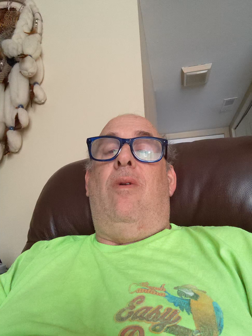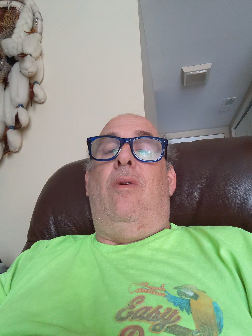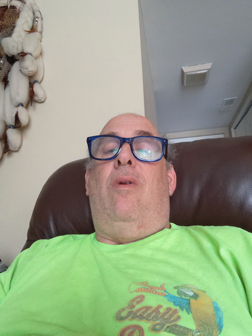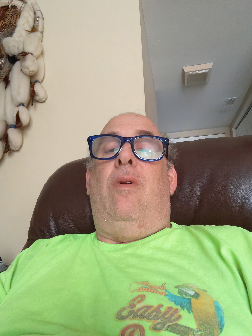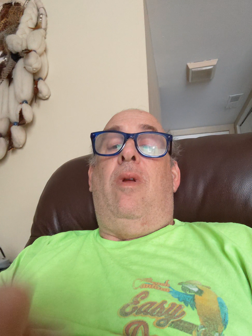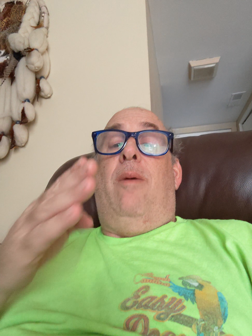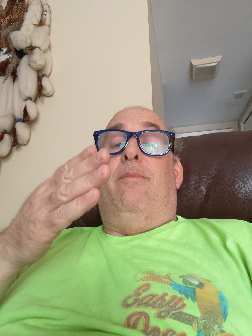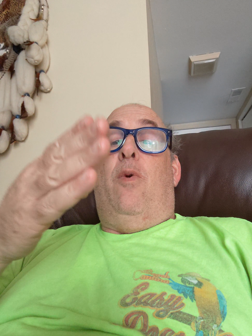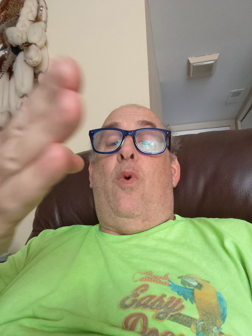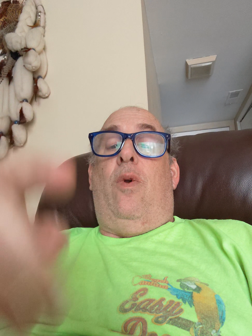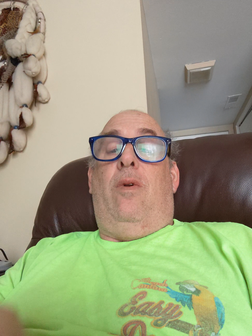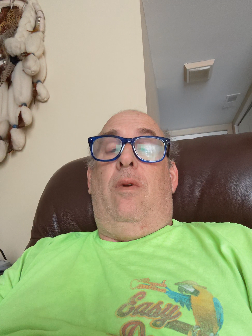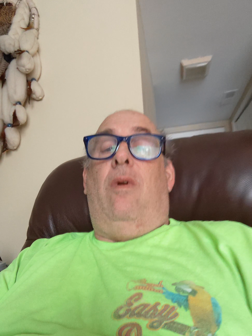boat